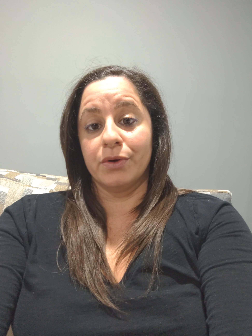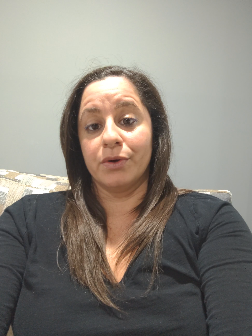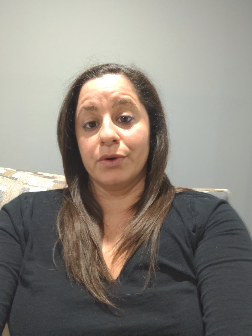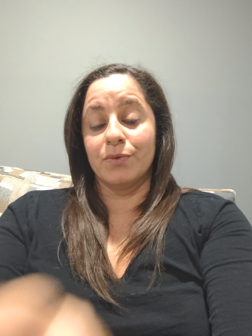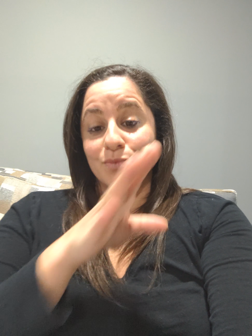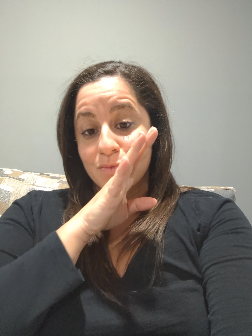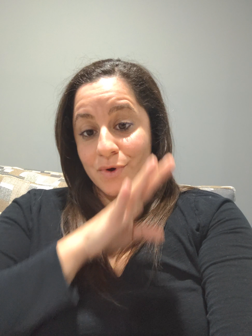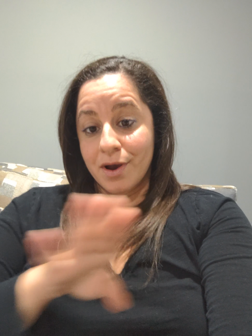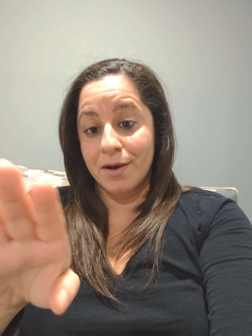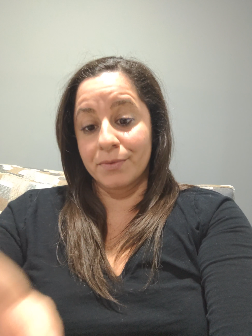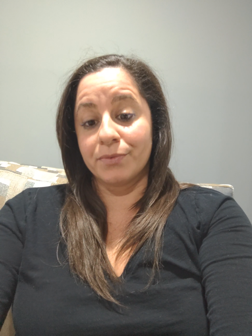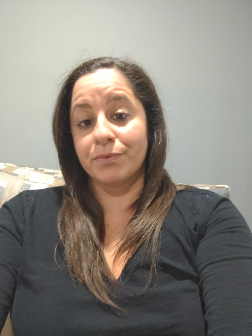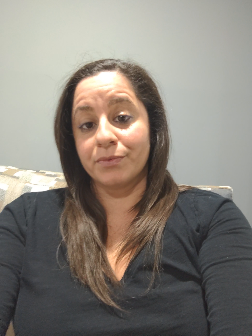quiet